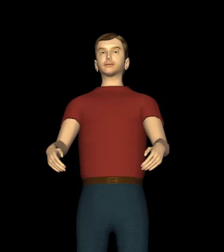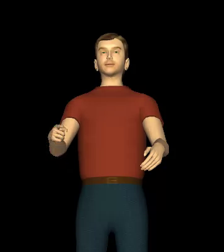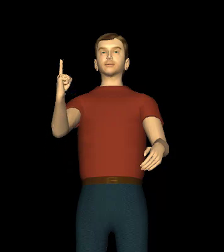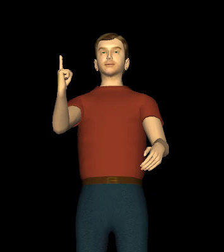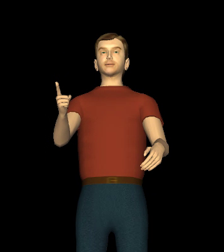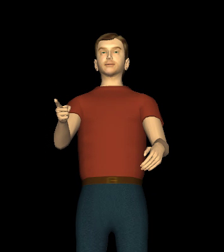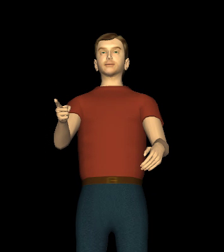واجب